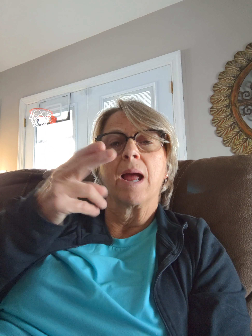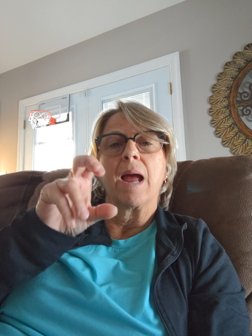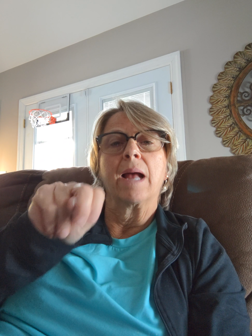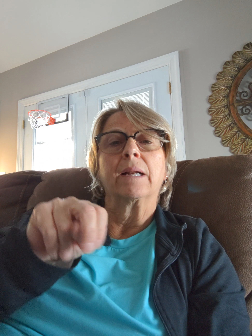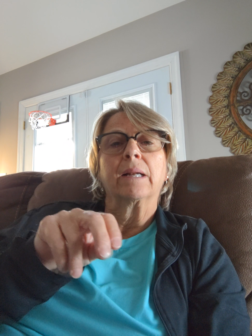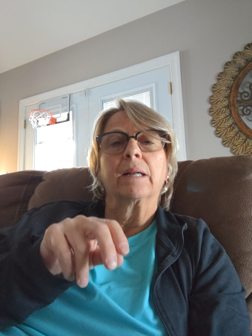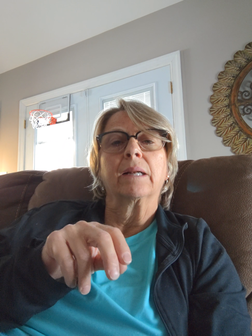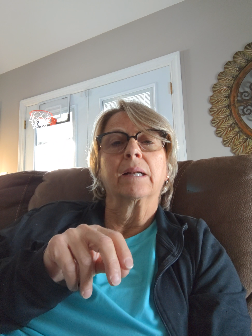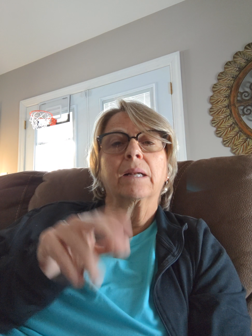hen